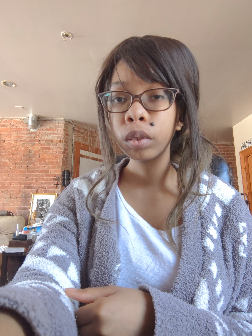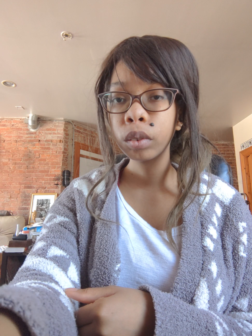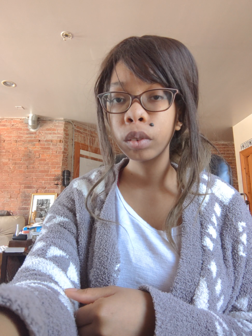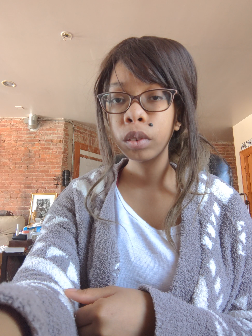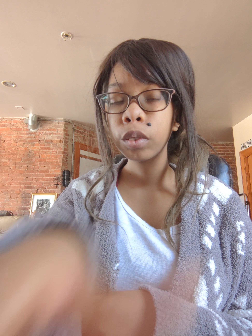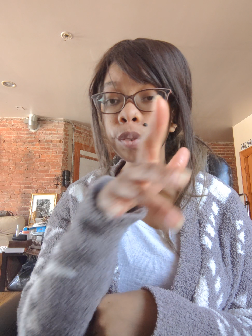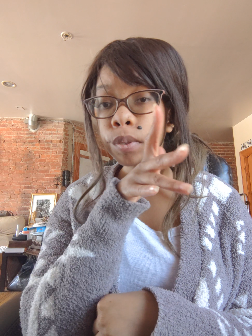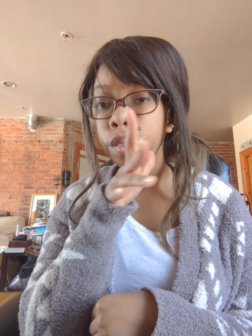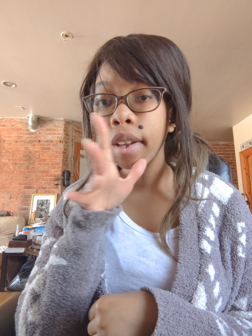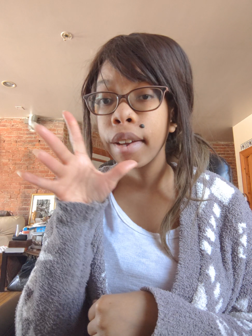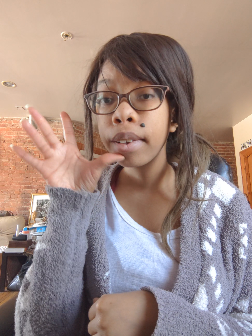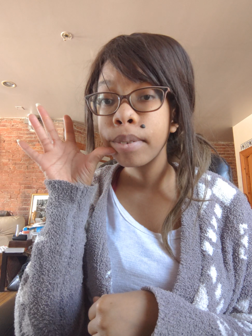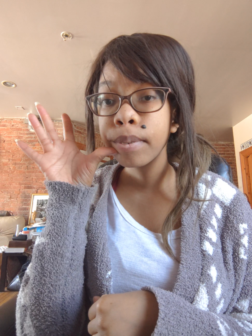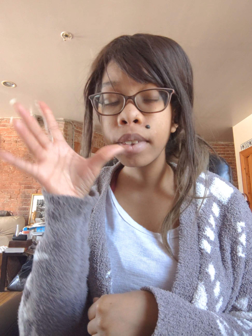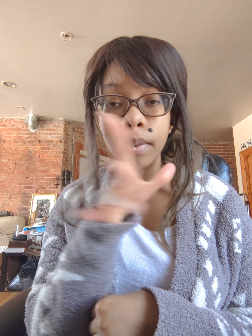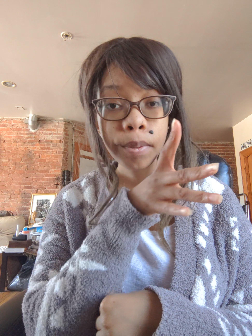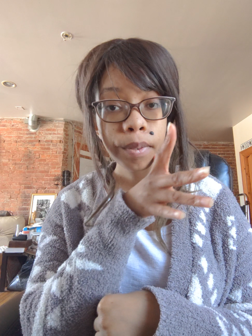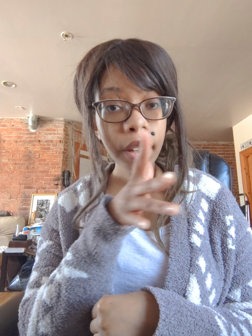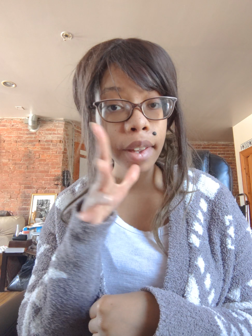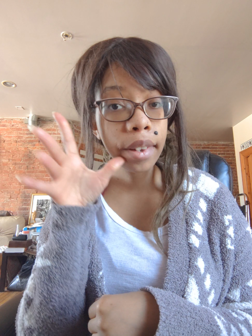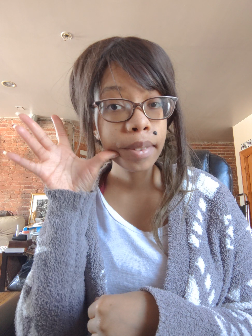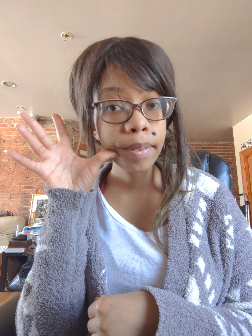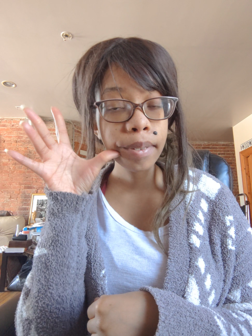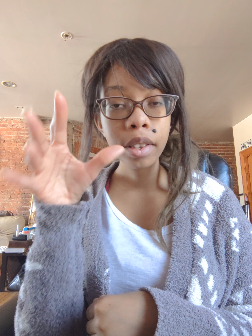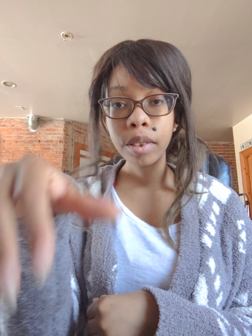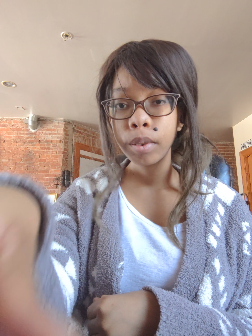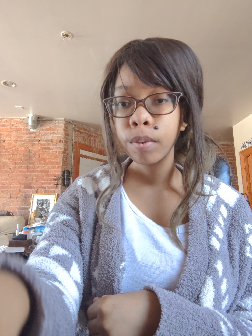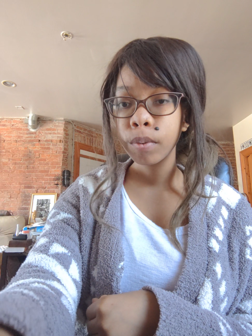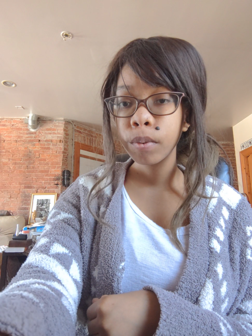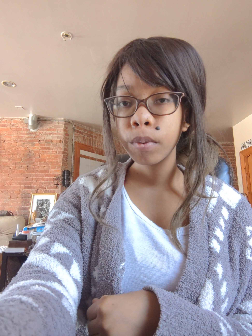farm